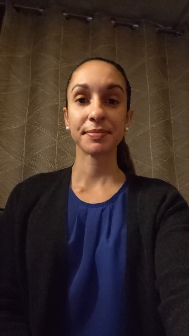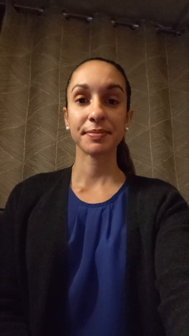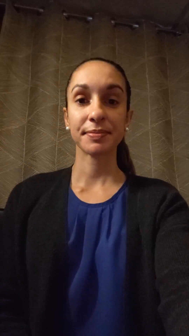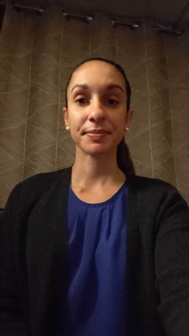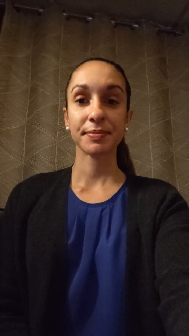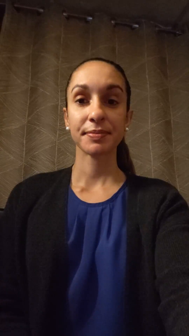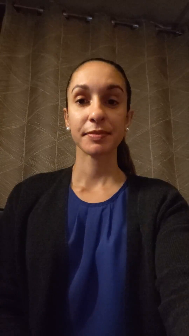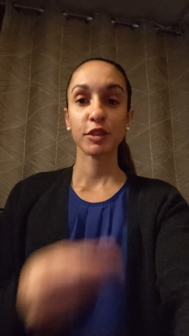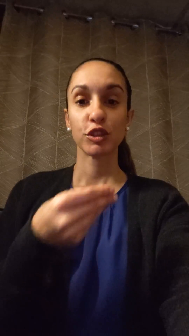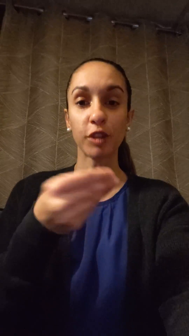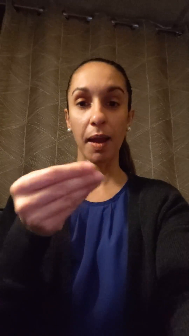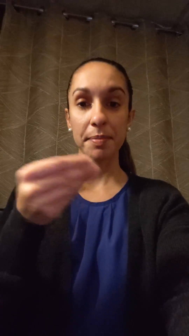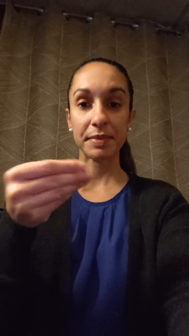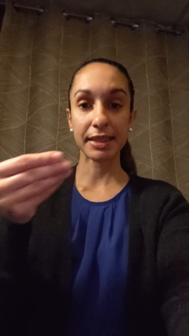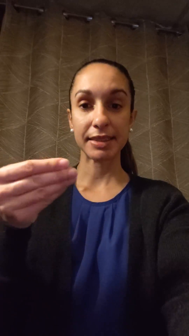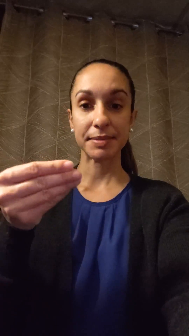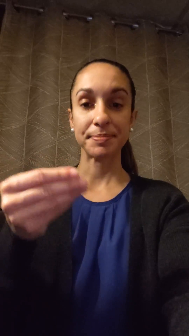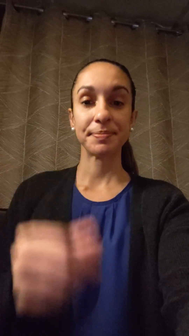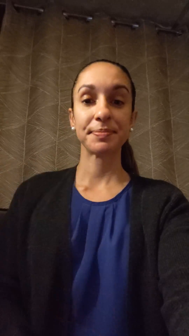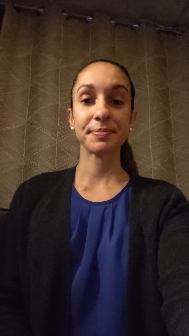shopping